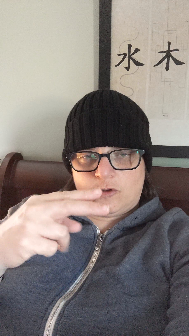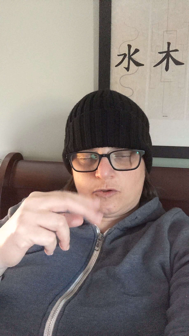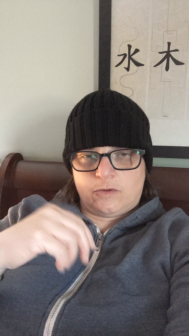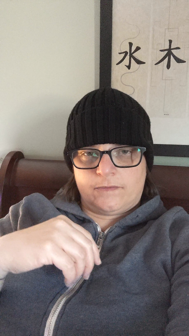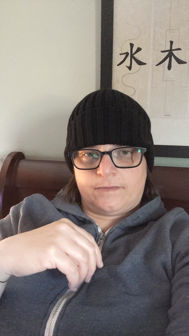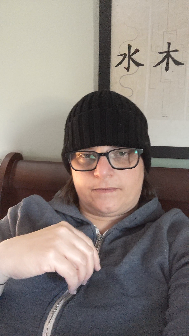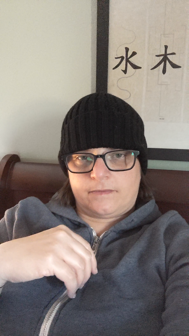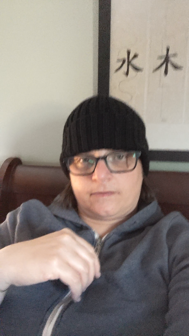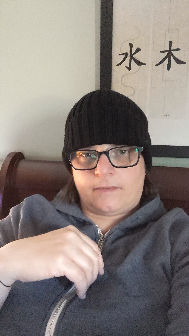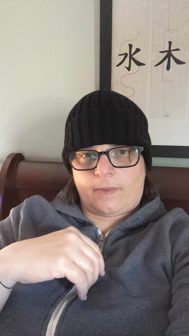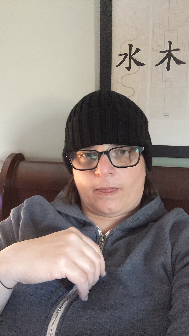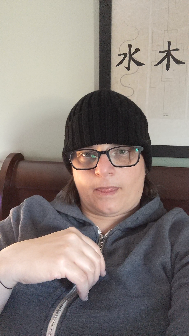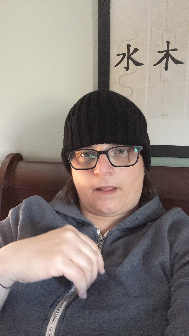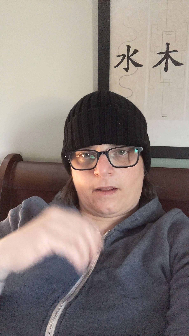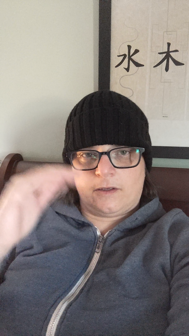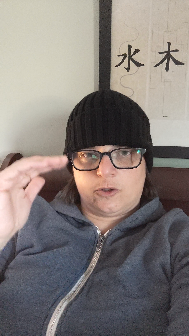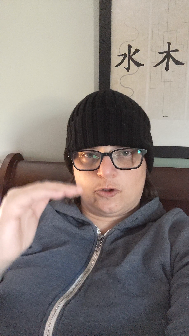short